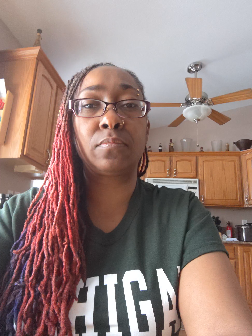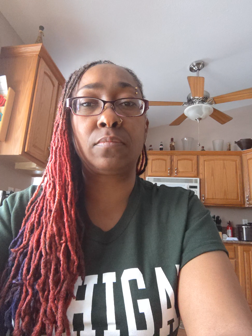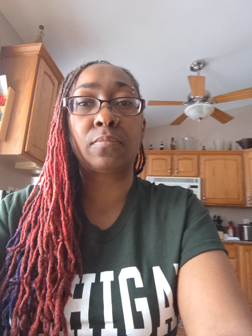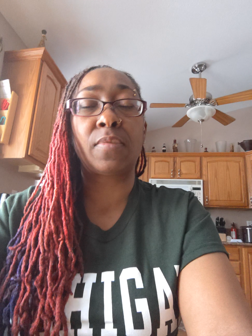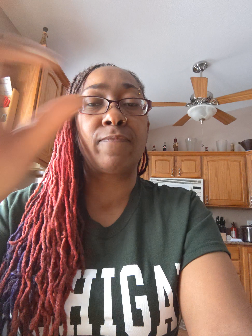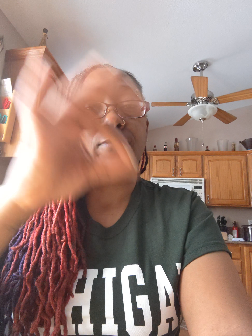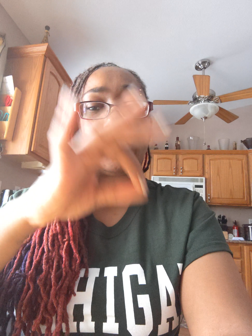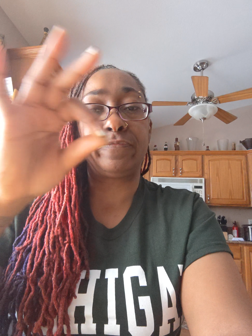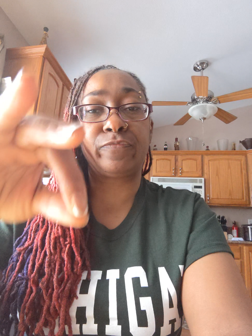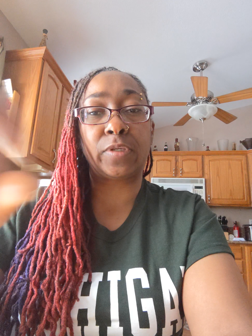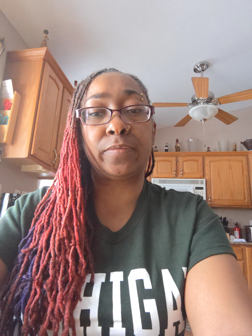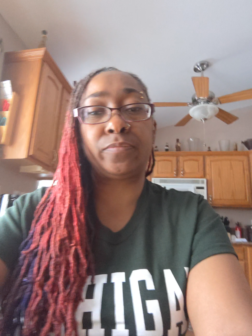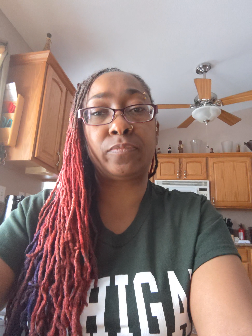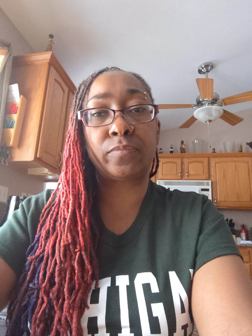french fries